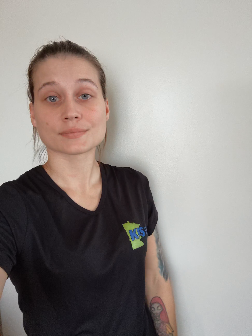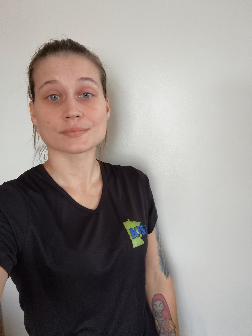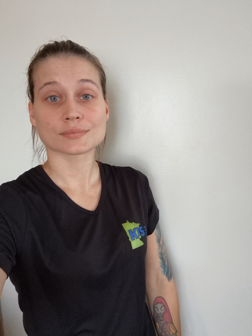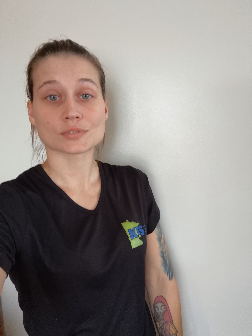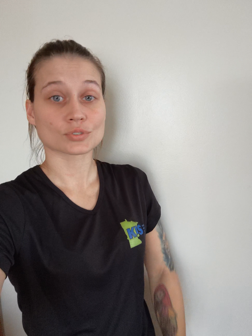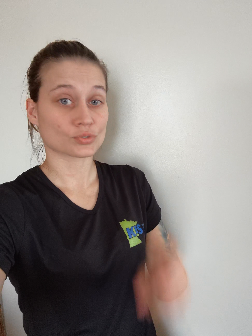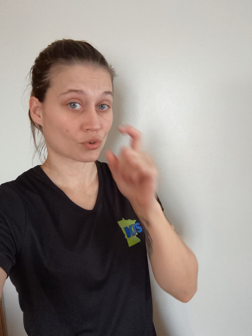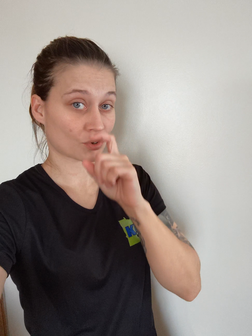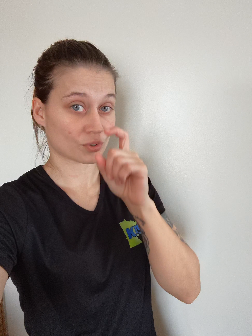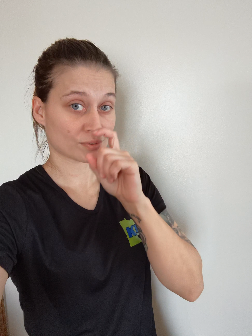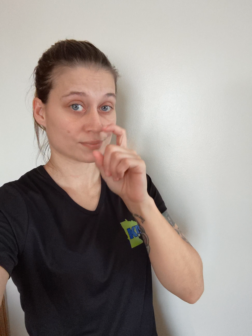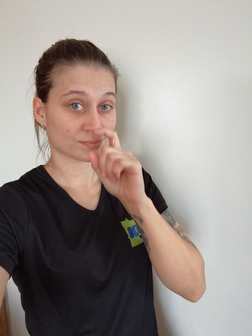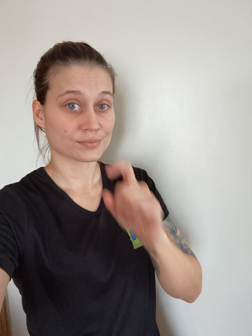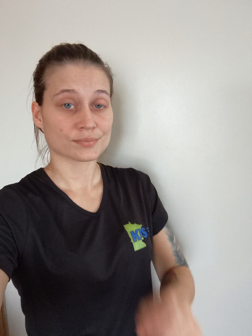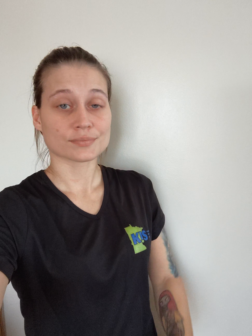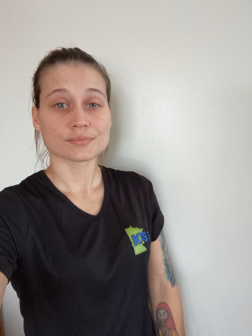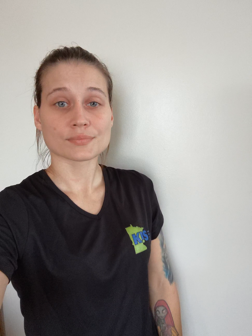doll